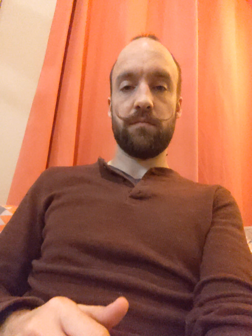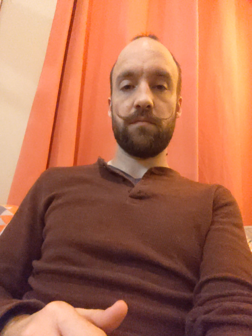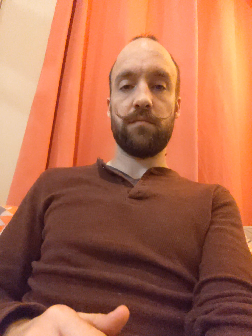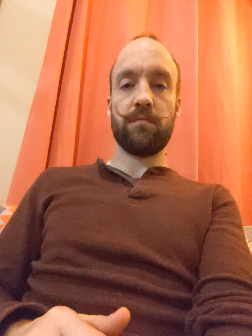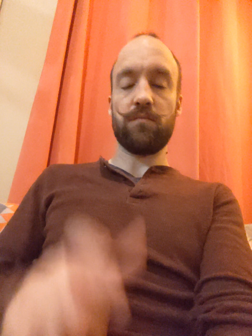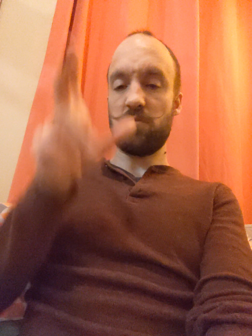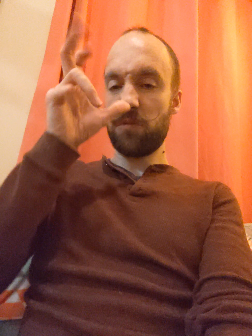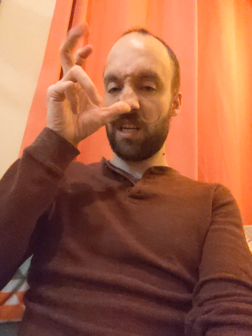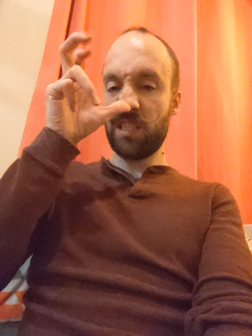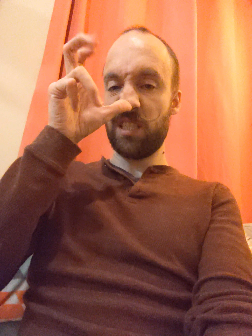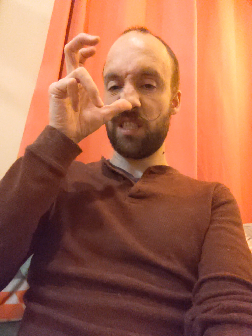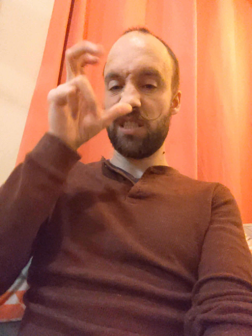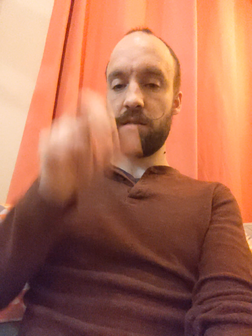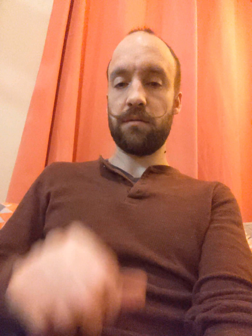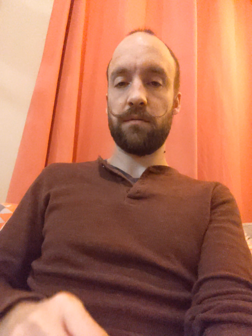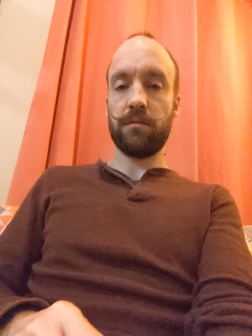bug